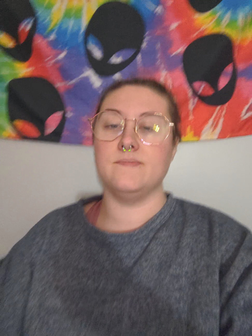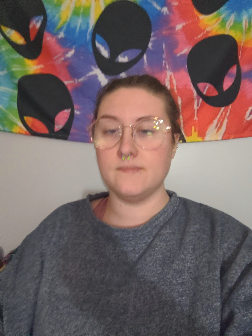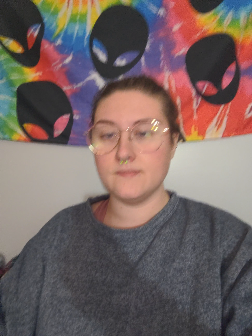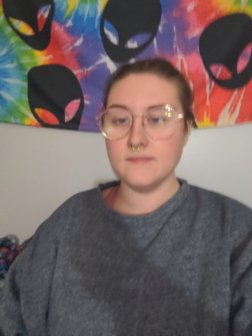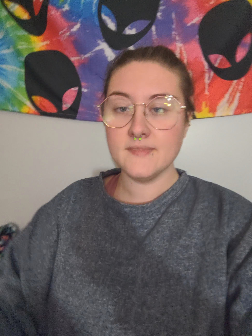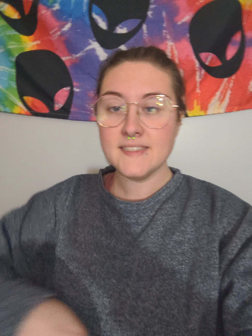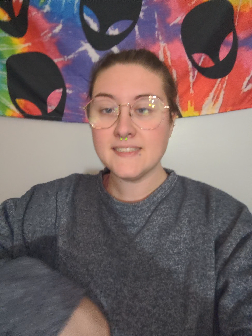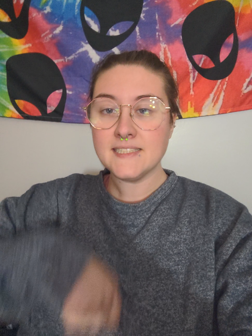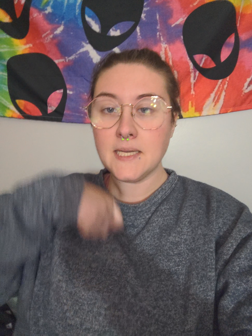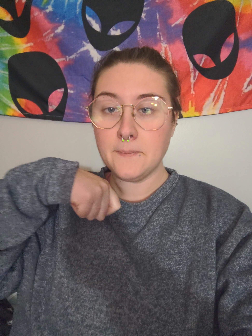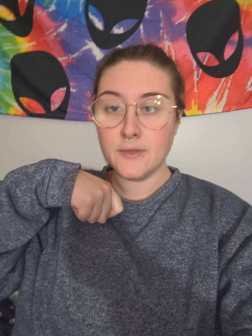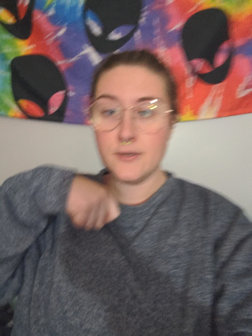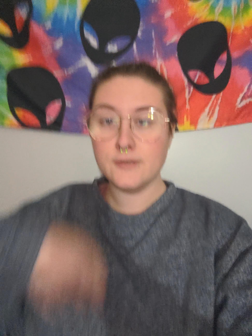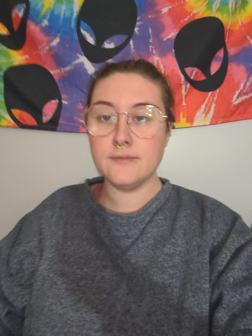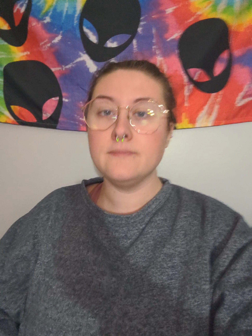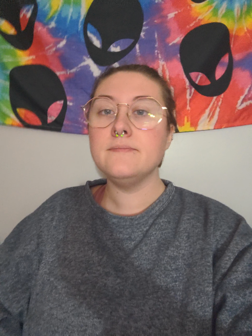zipper